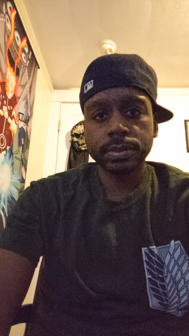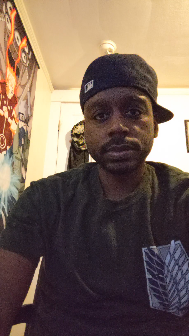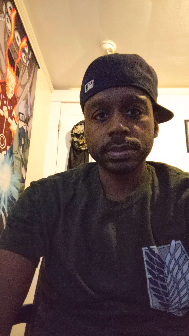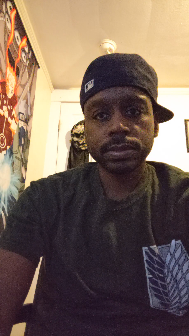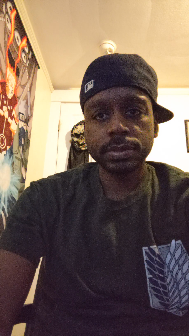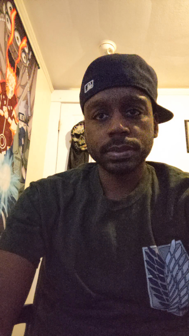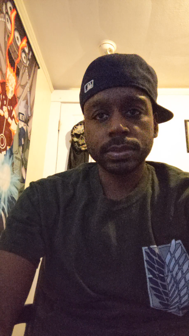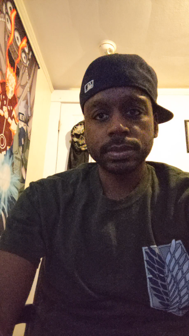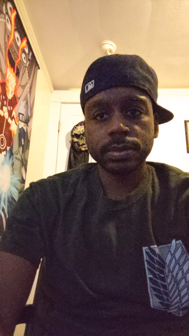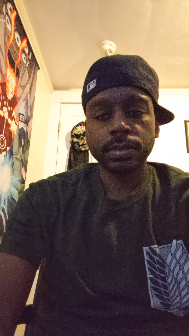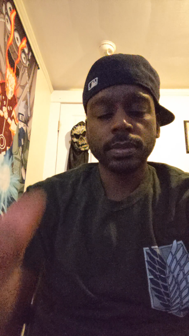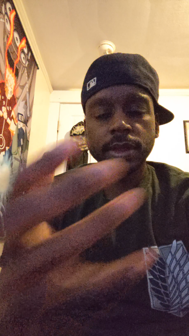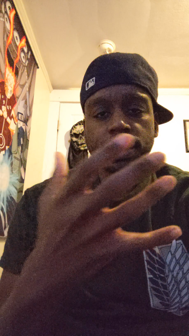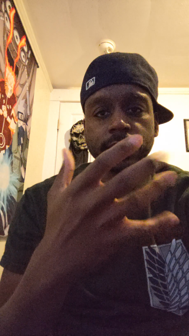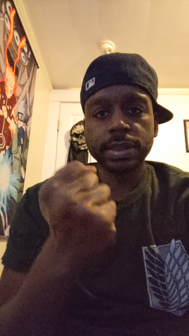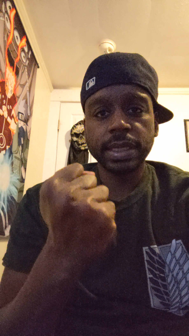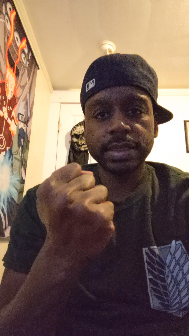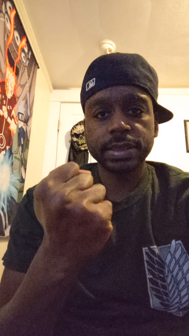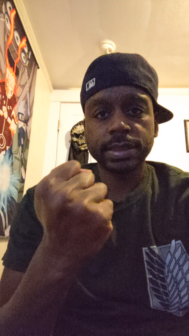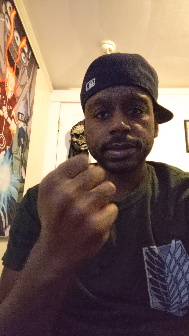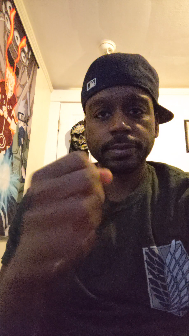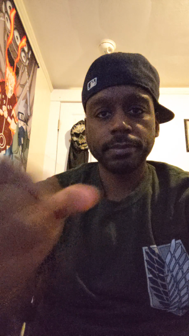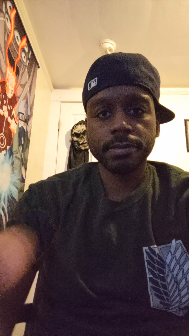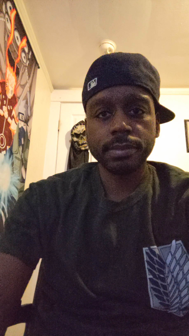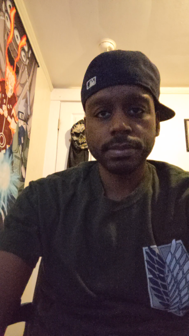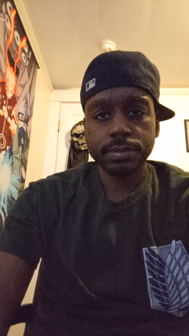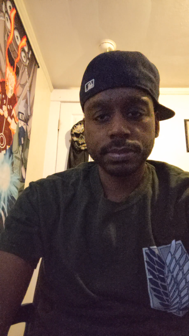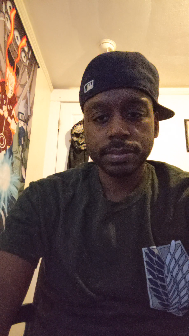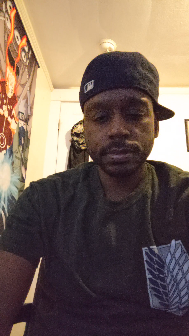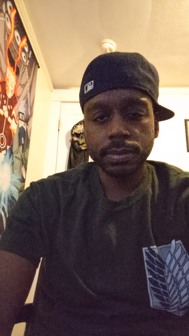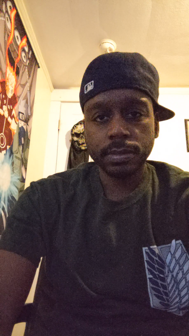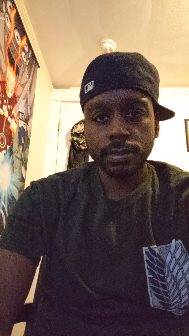get